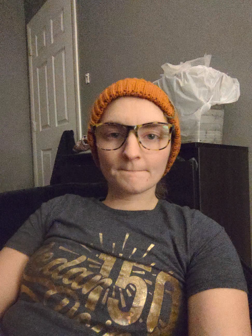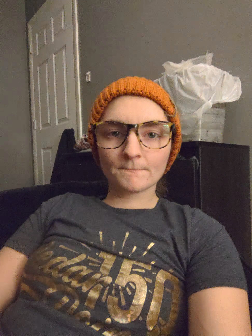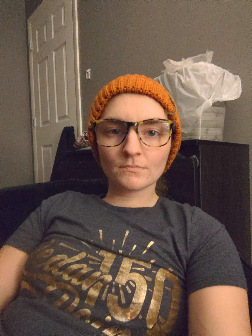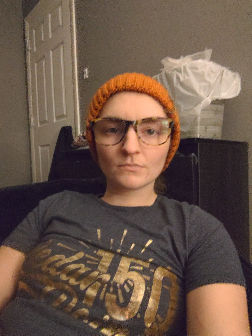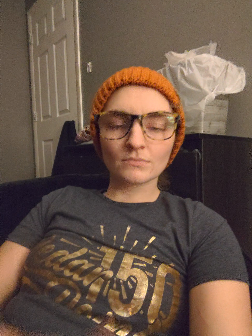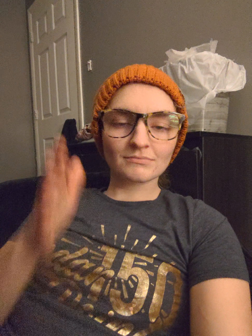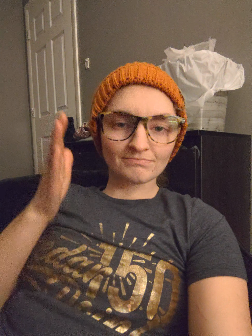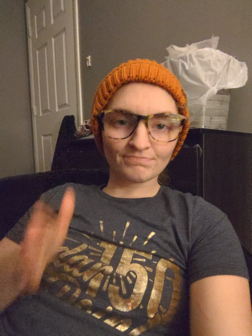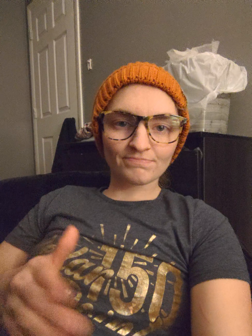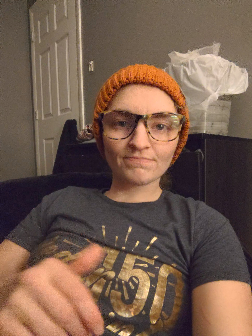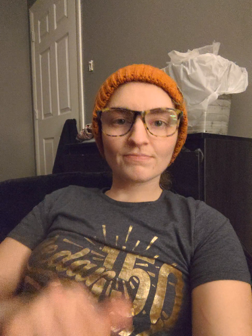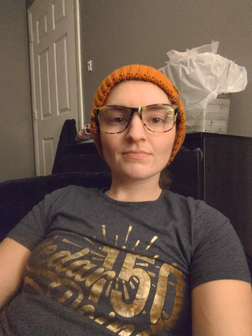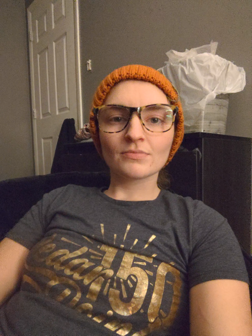beside